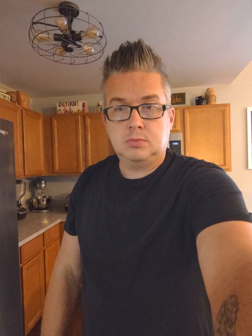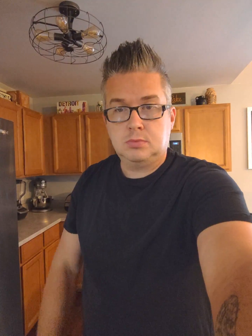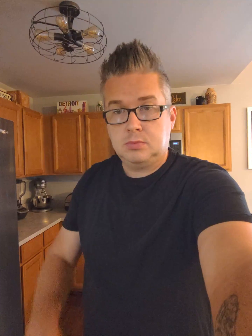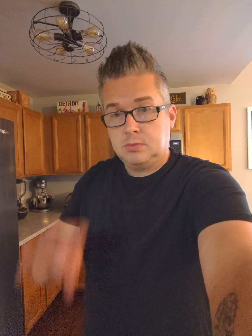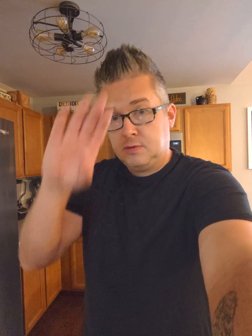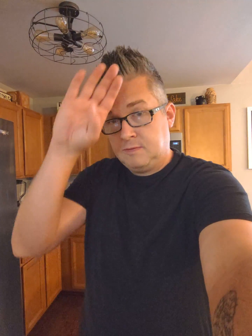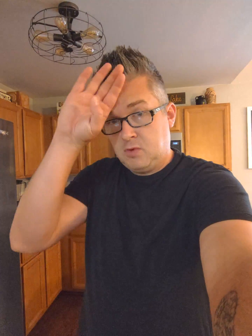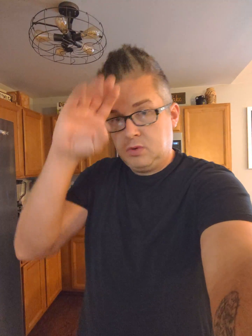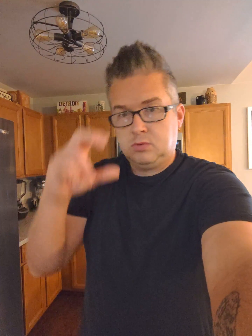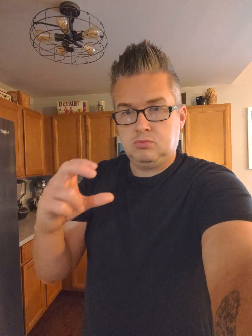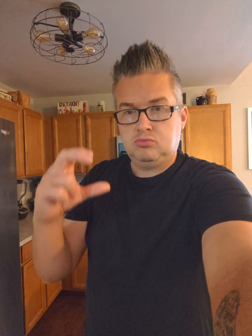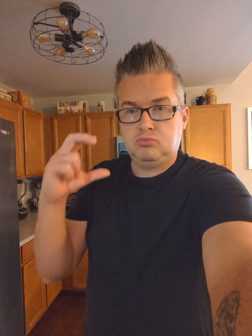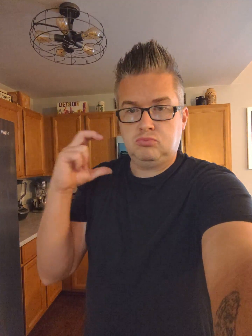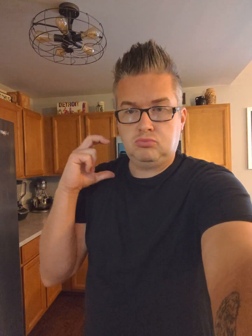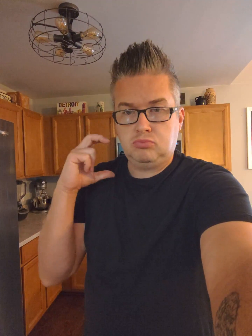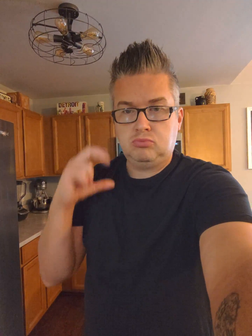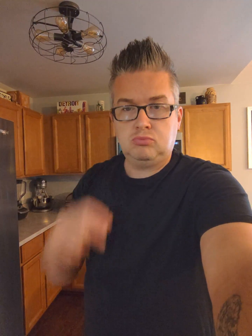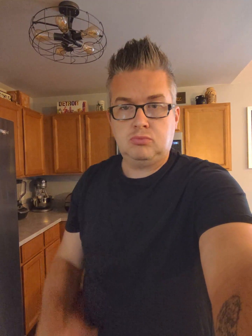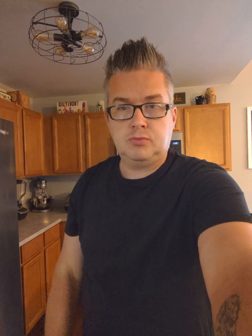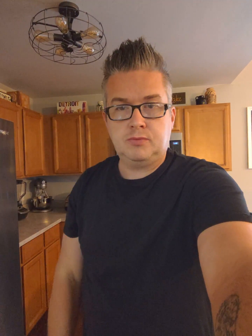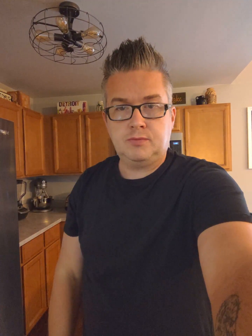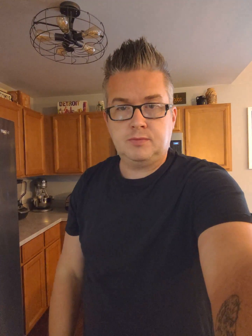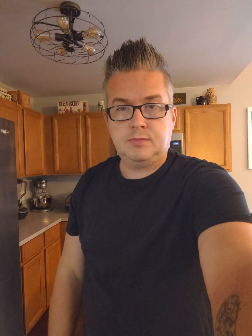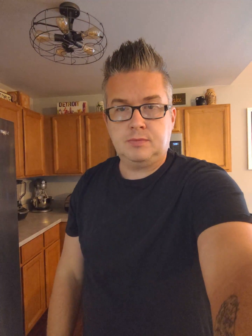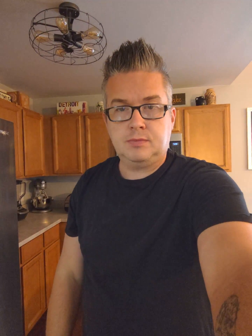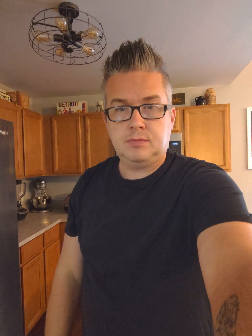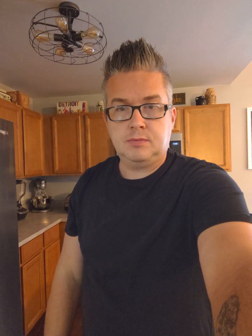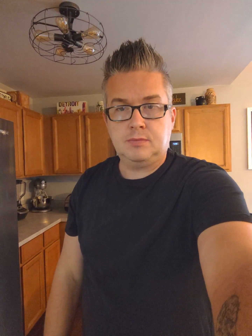fire truck